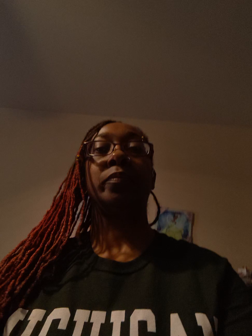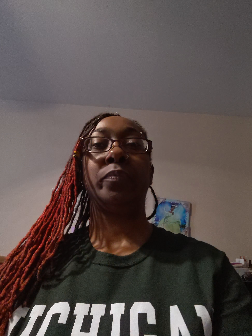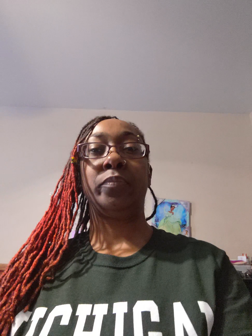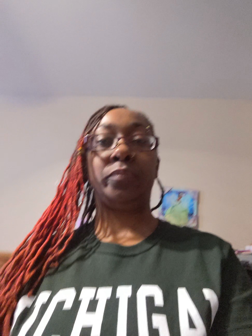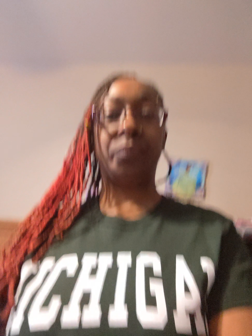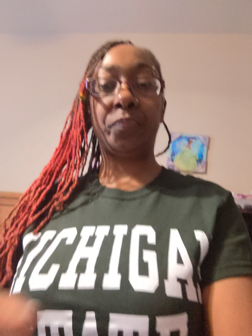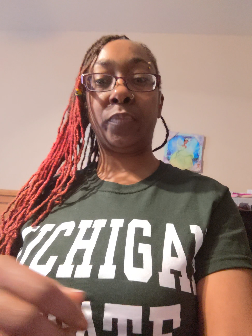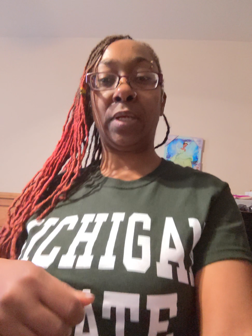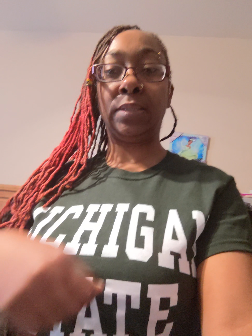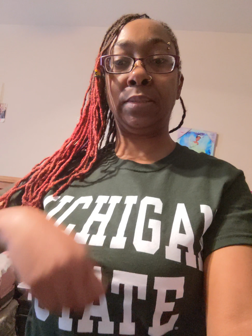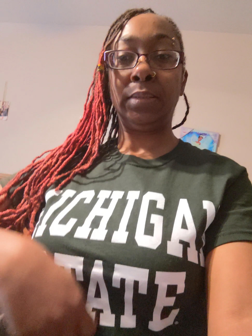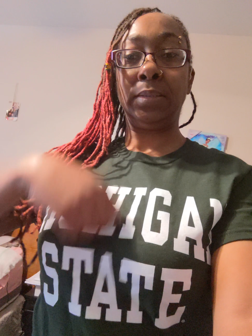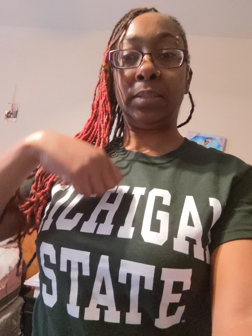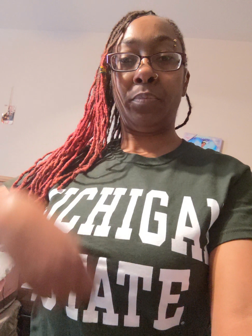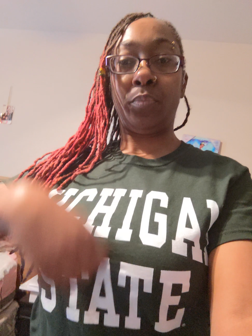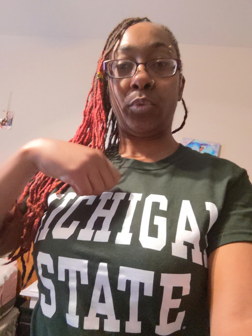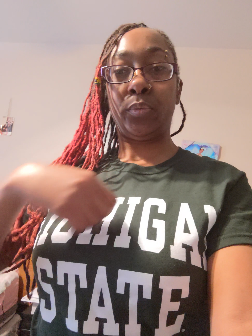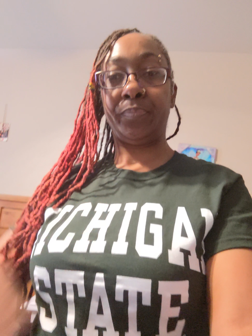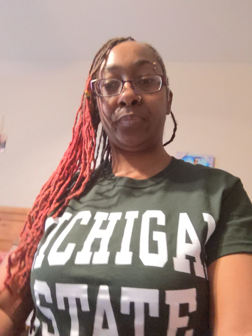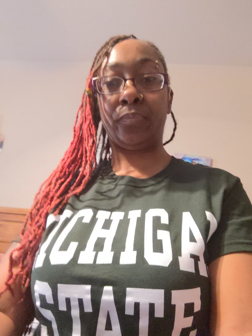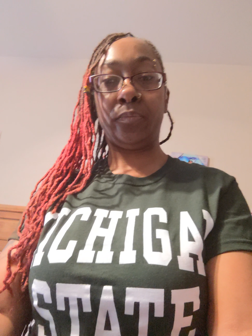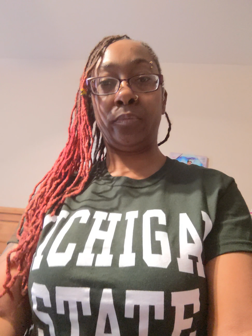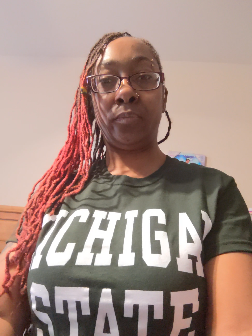zipper